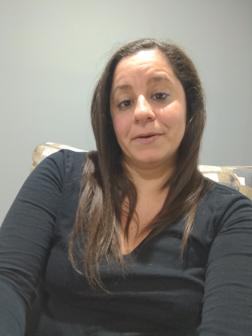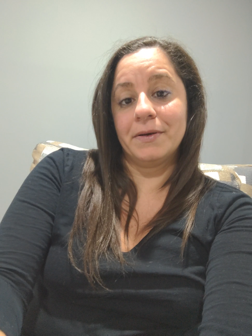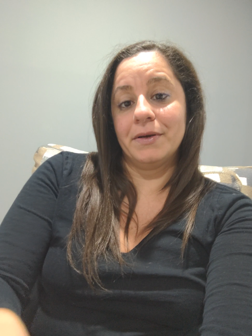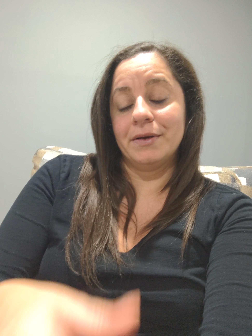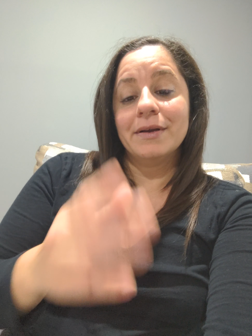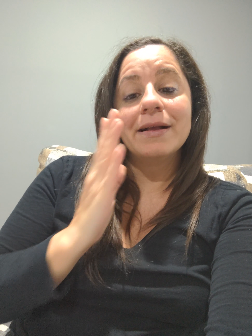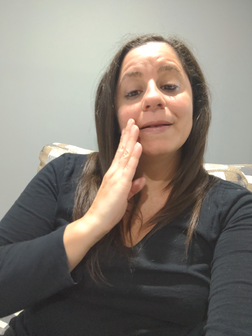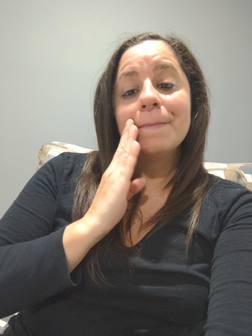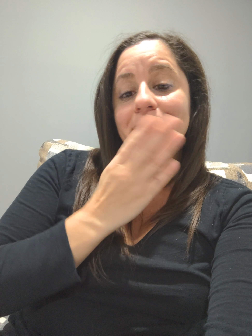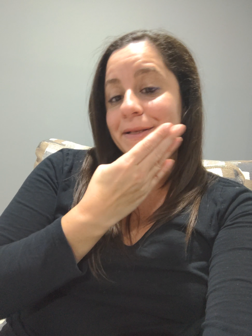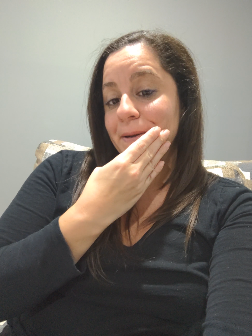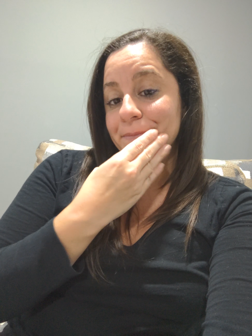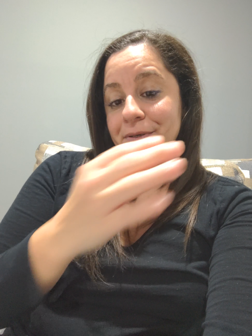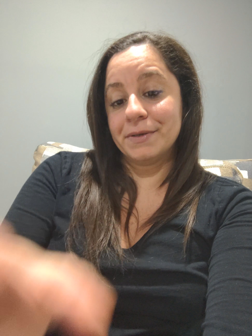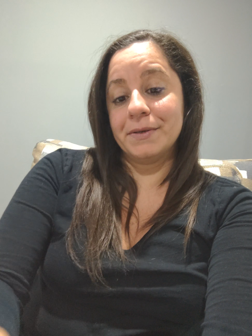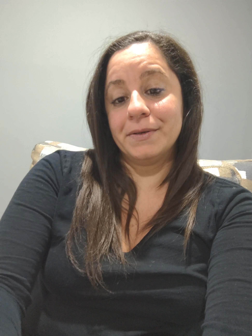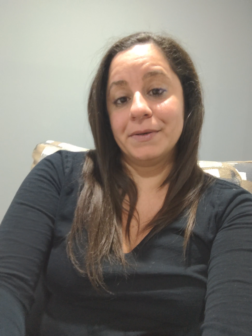napkin